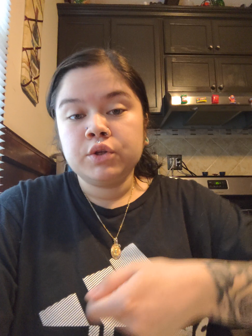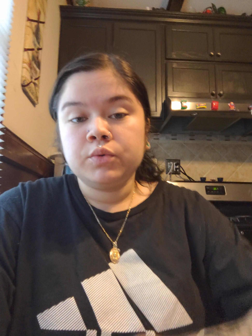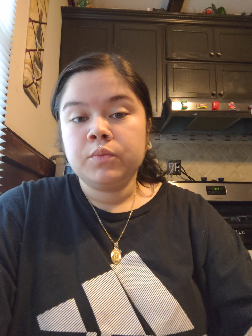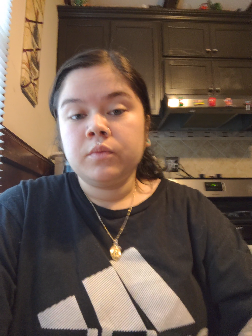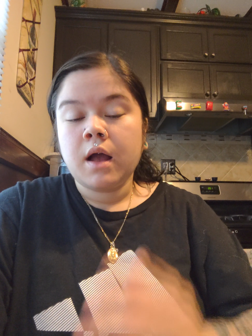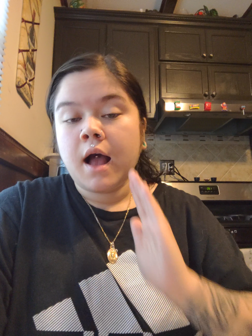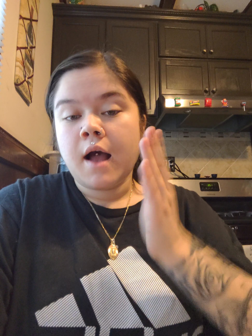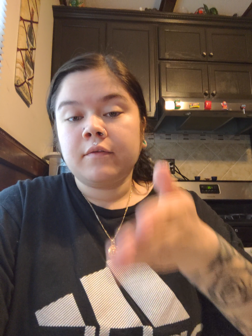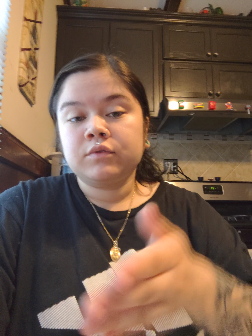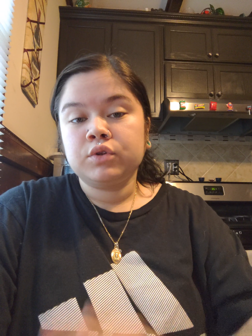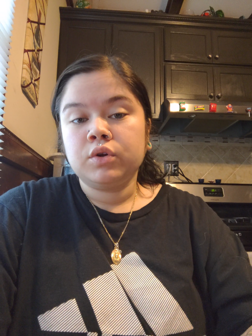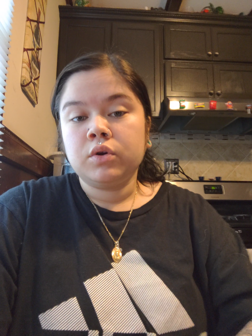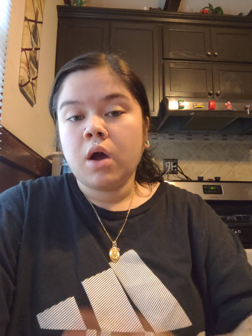after